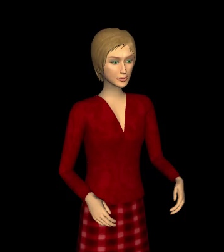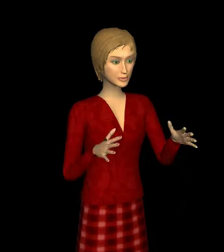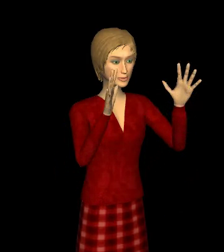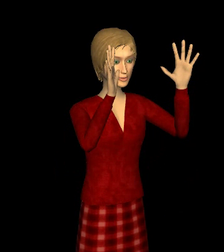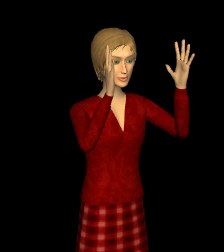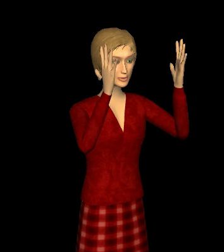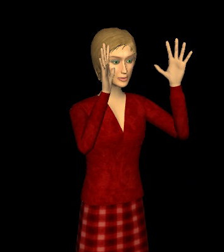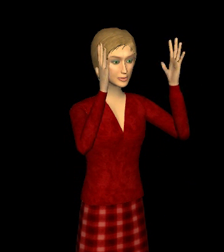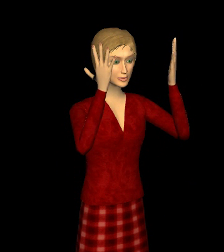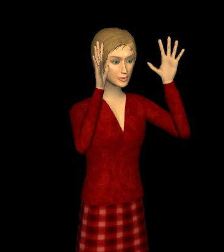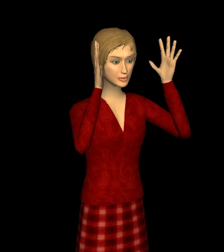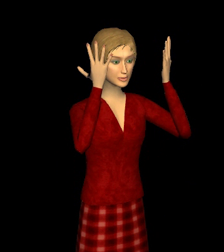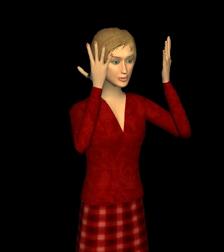غابة